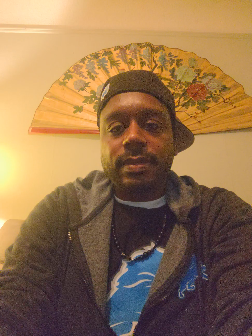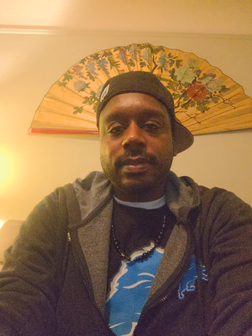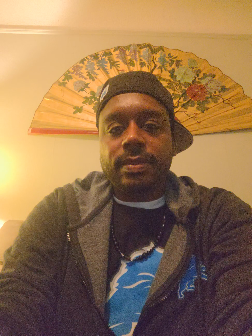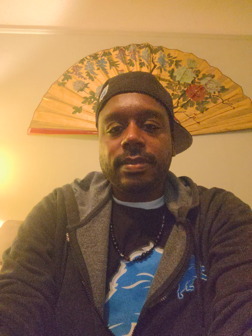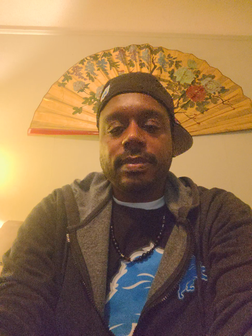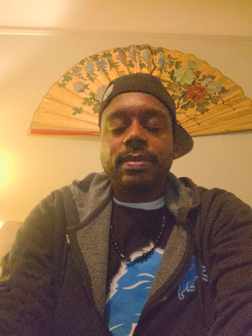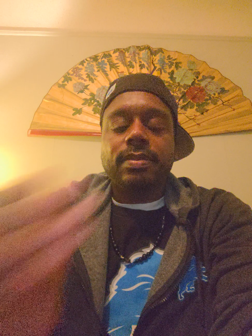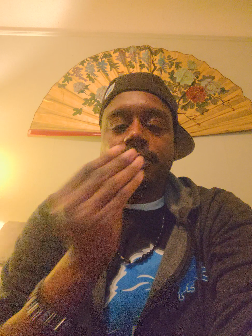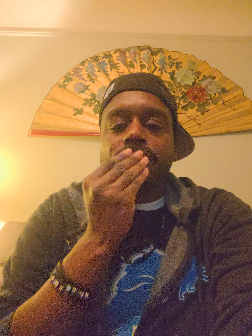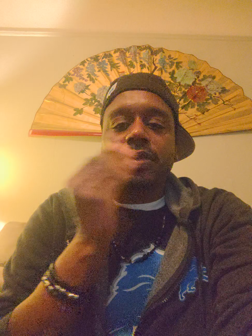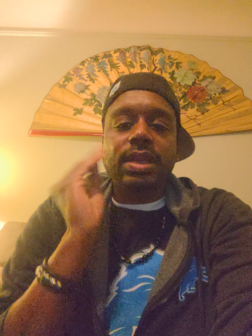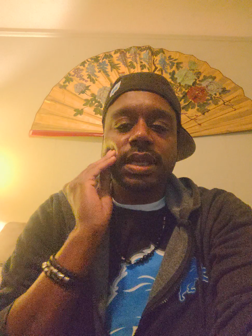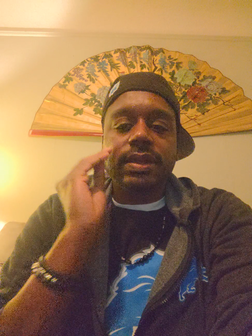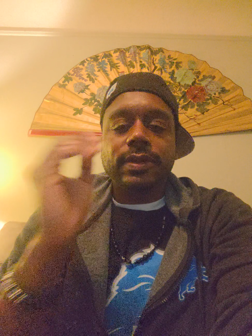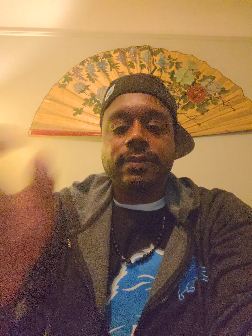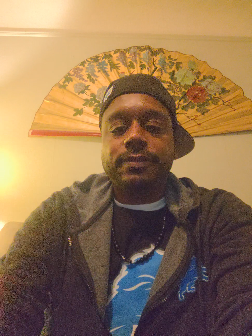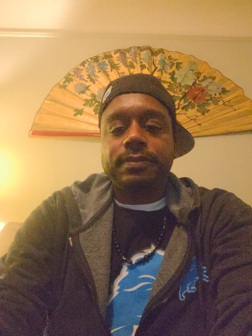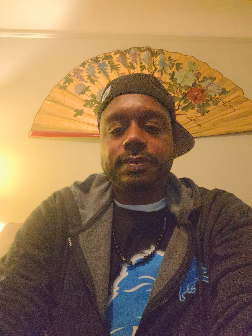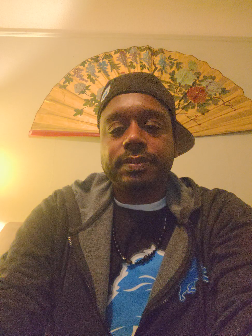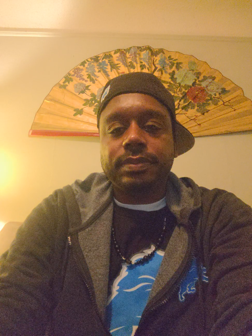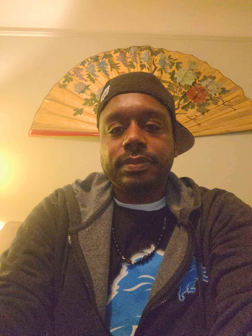kiss